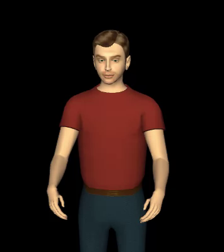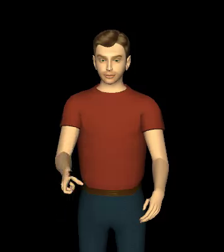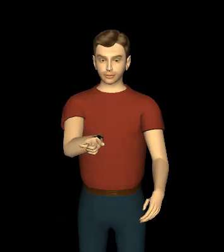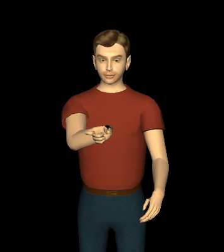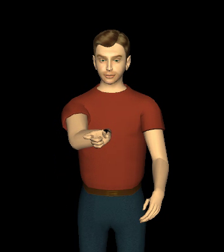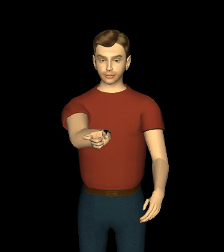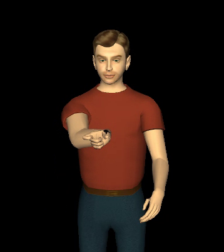كلمة